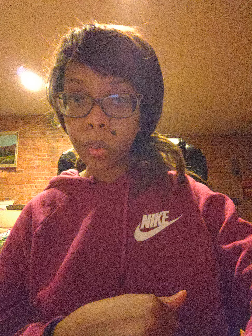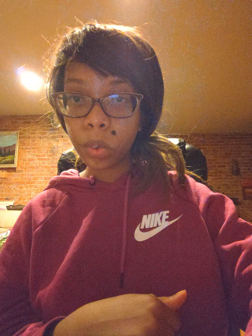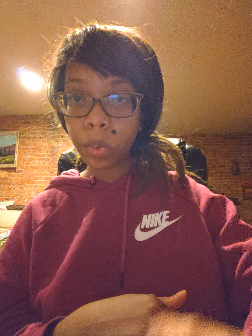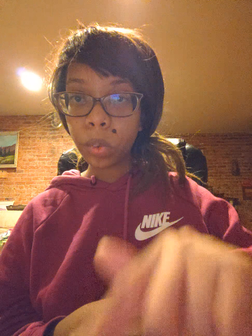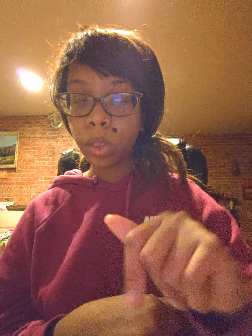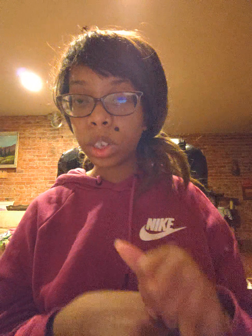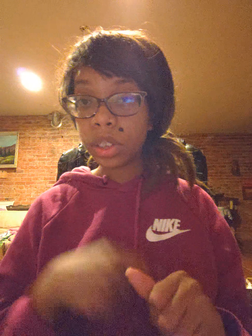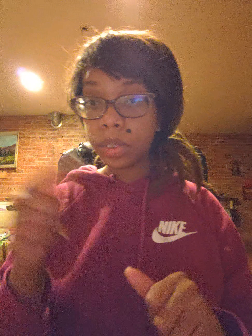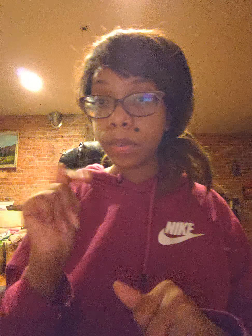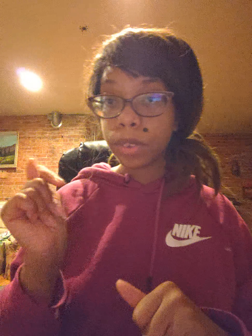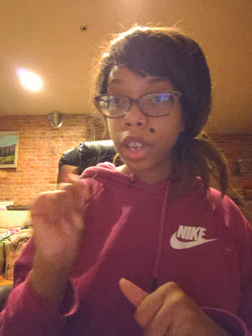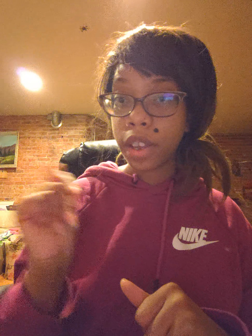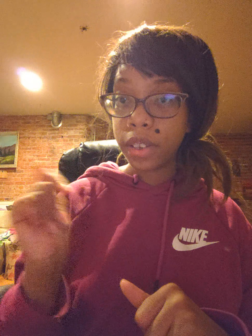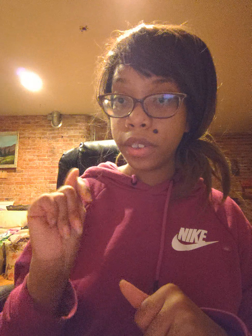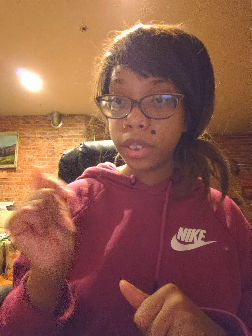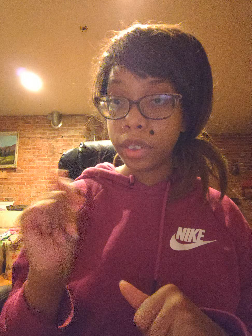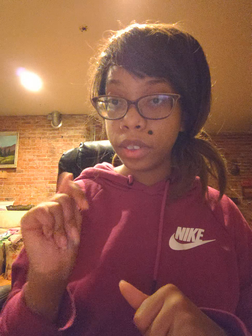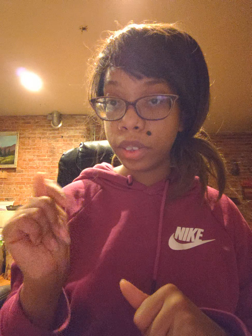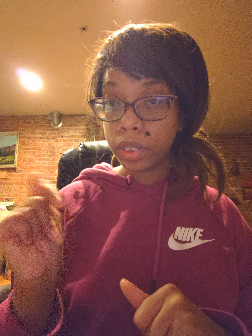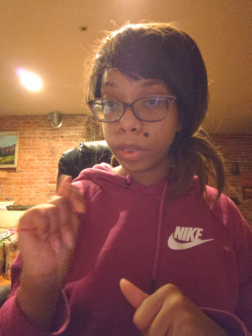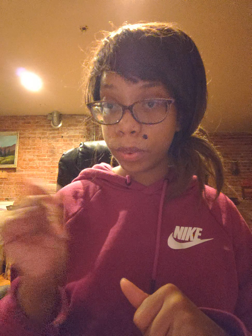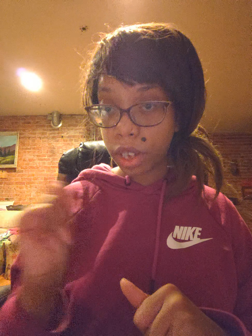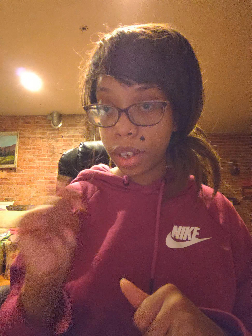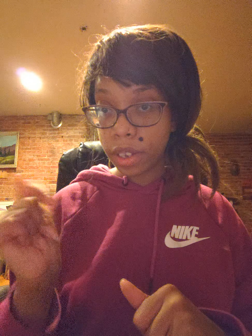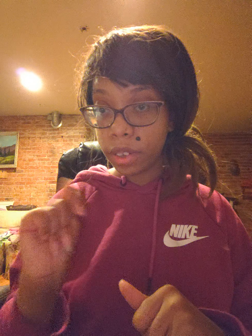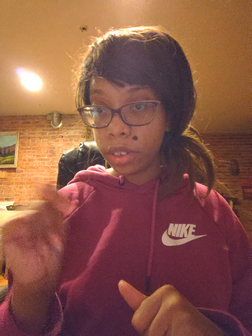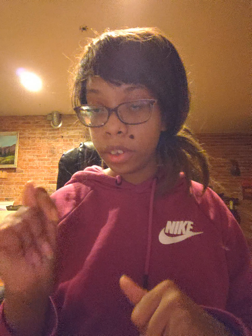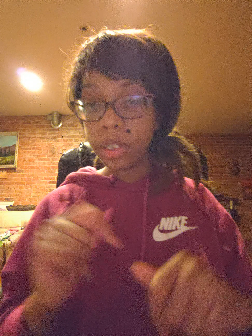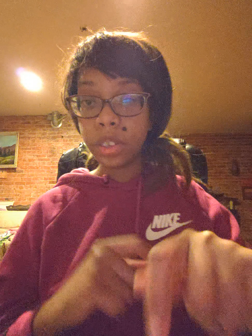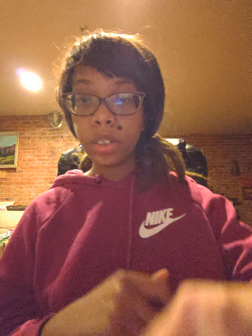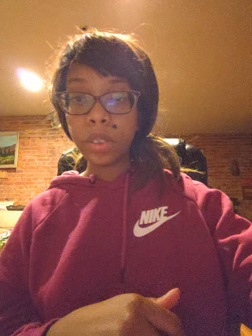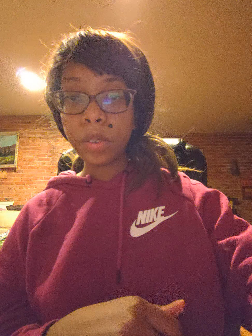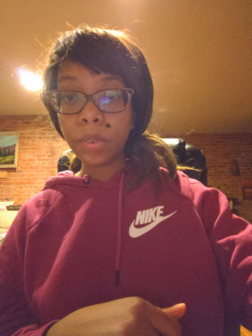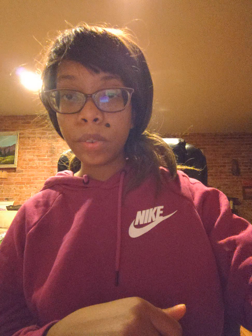potty